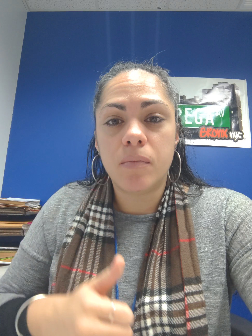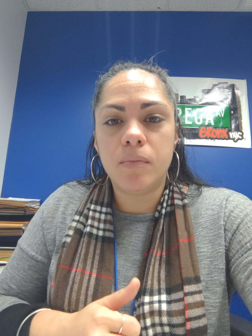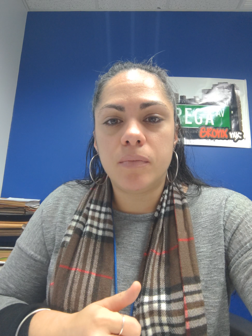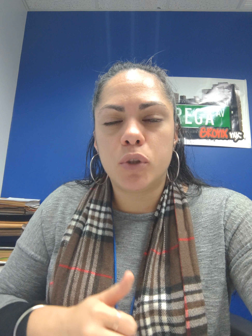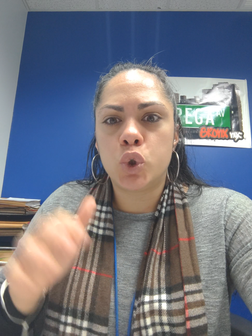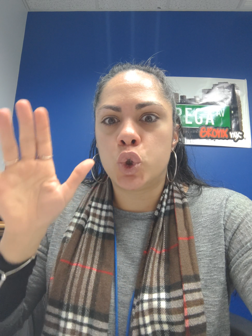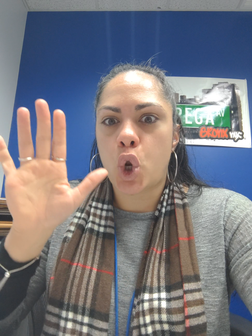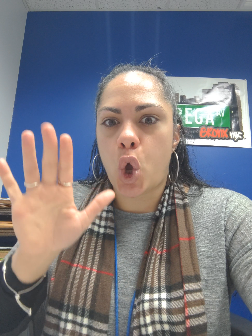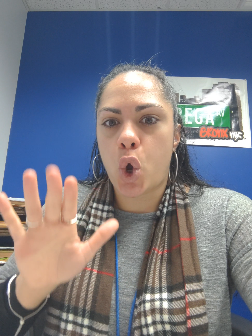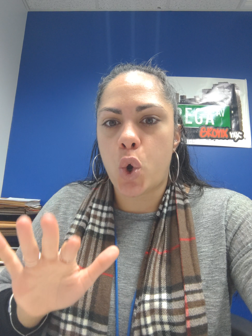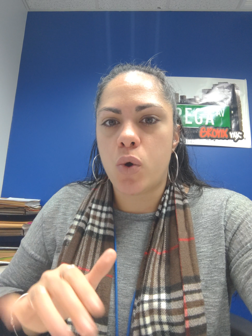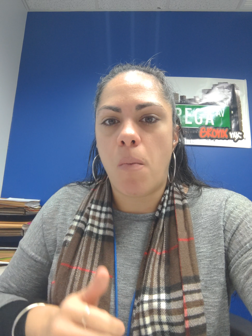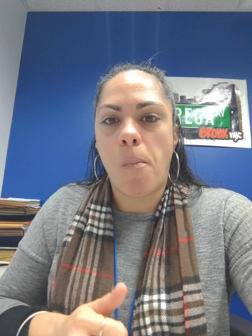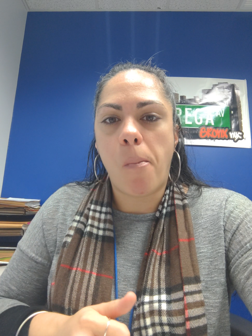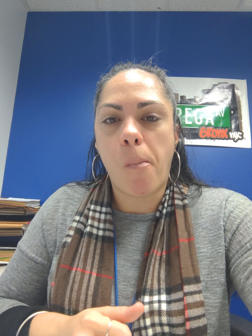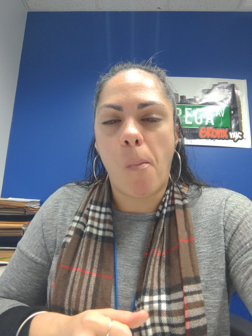snow